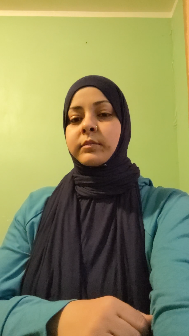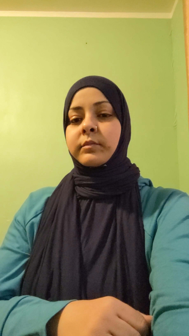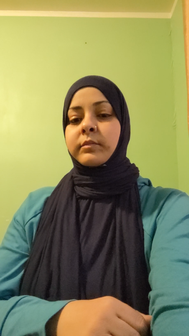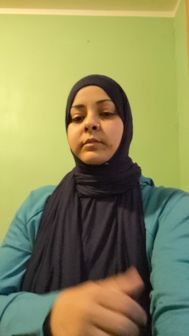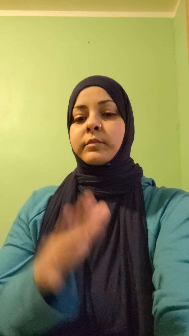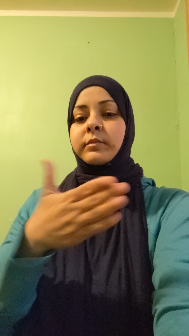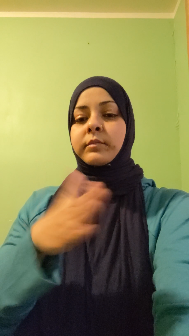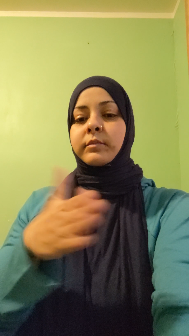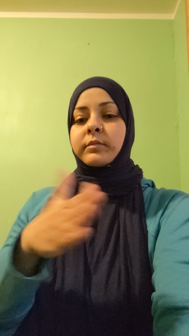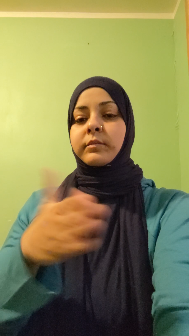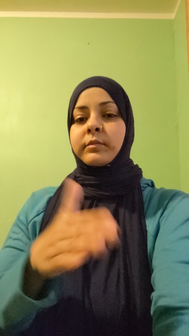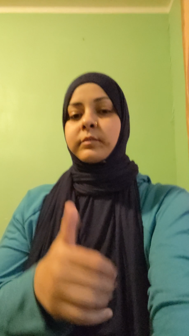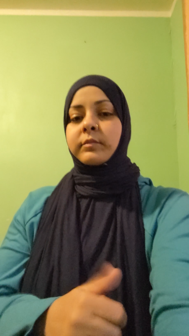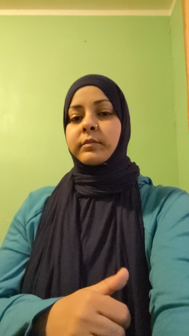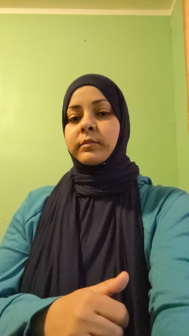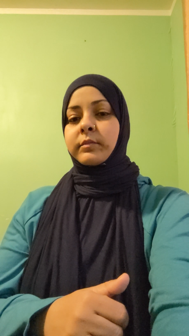share